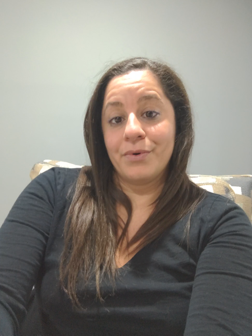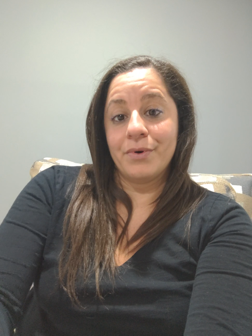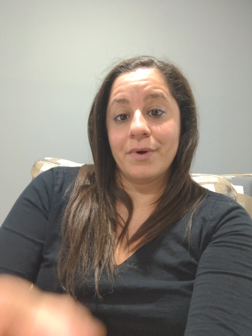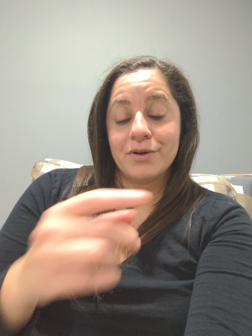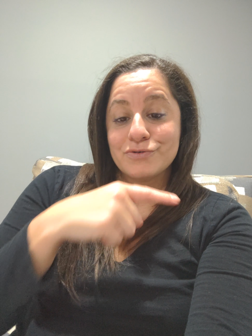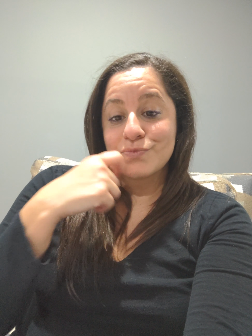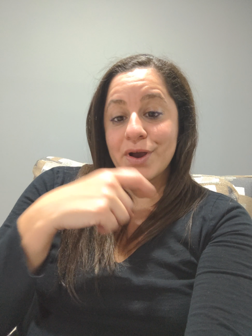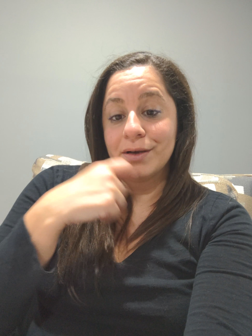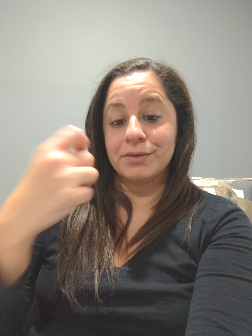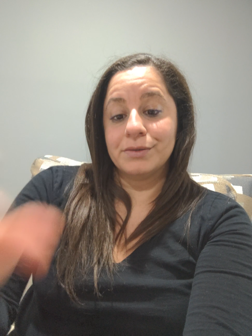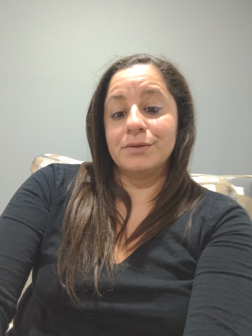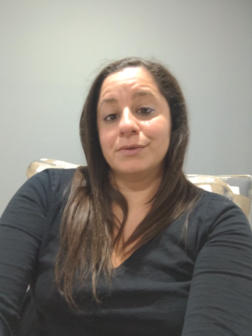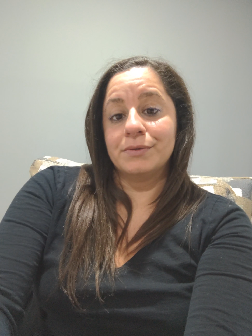dryer